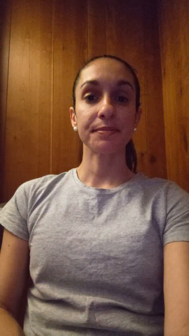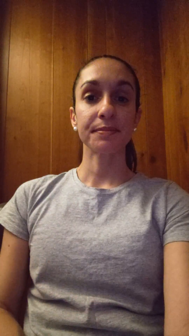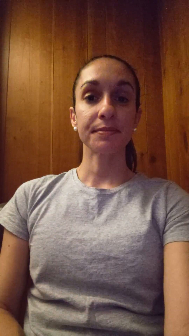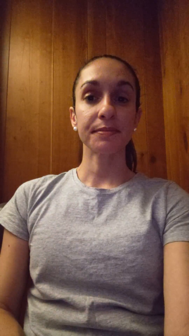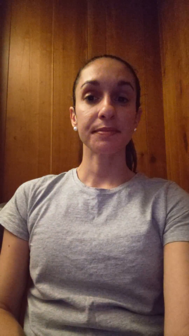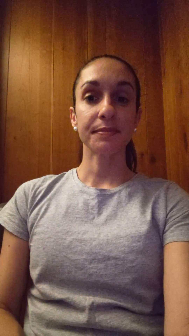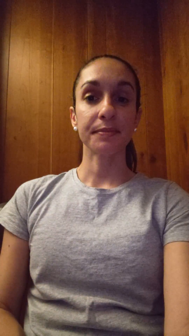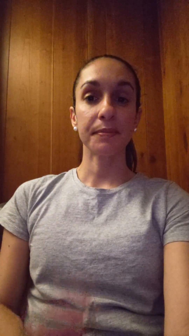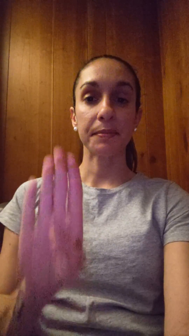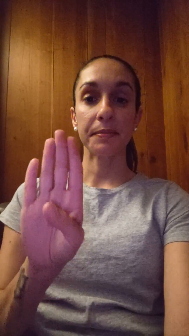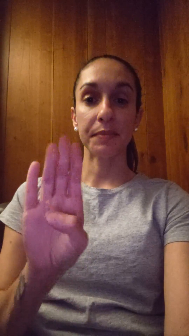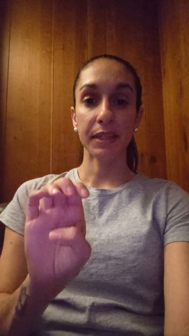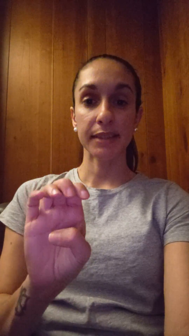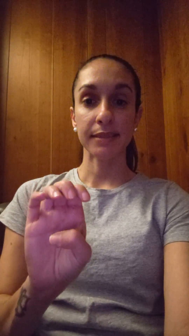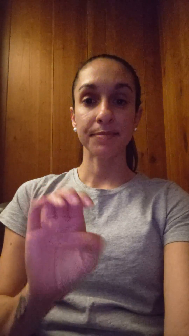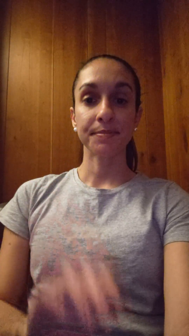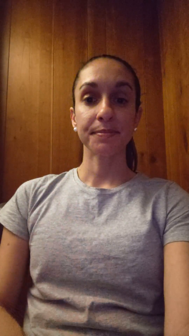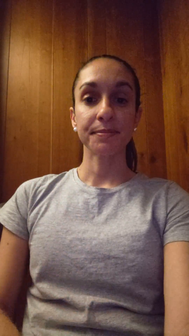be